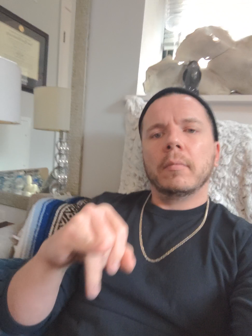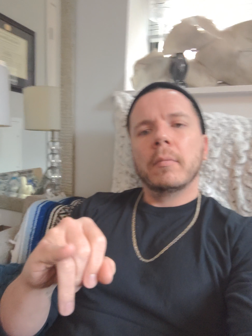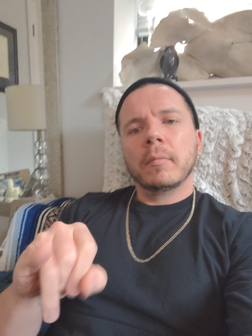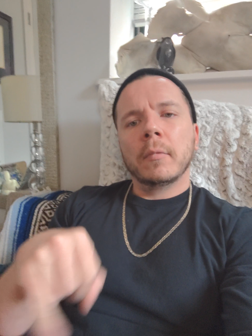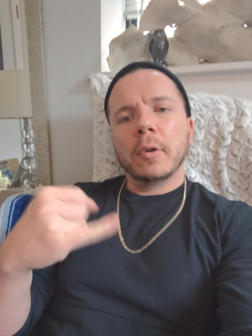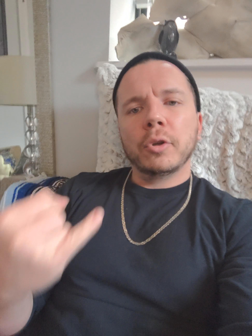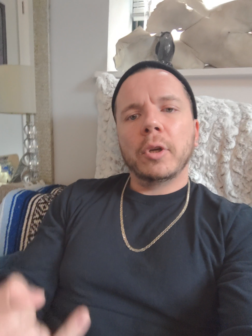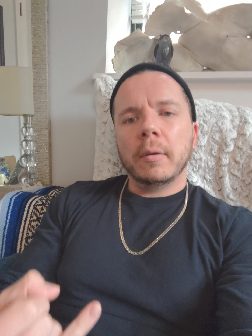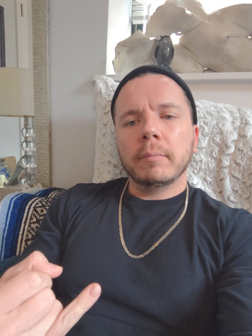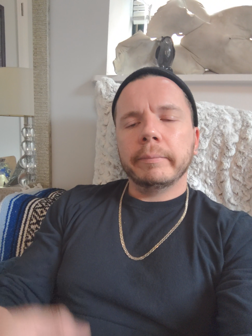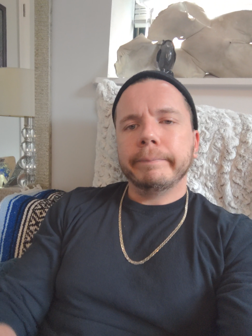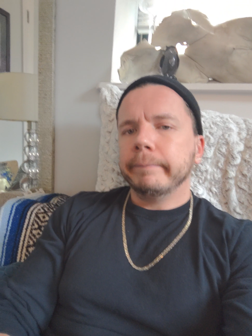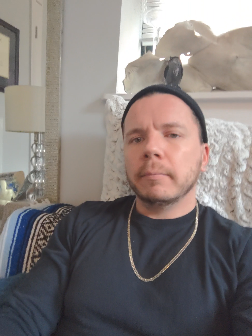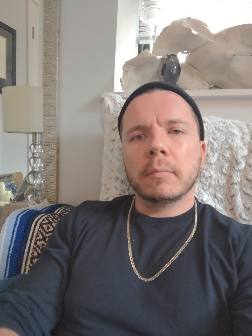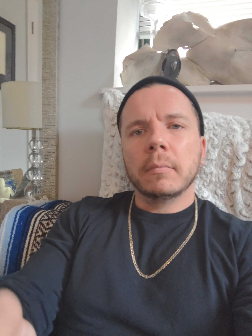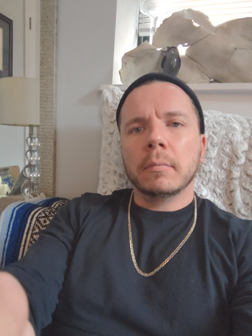jeans